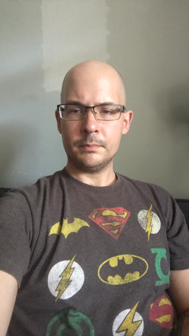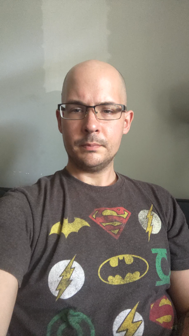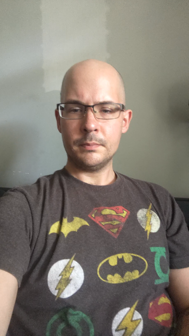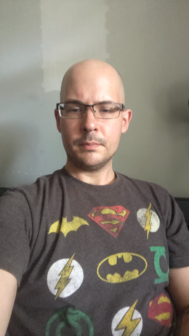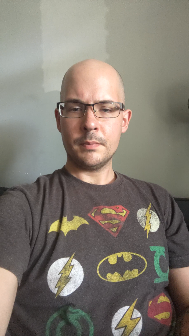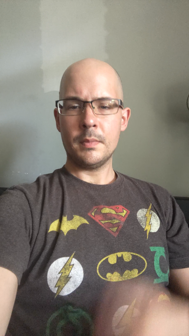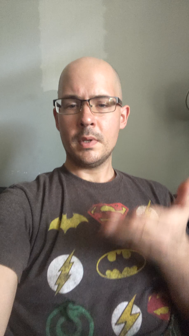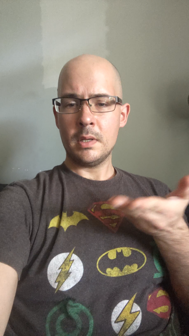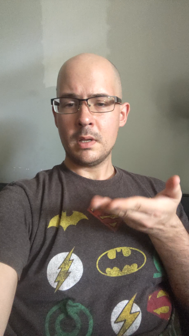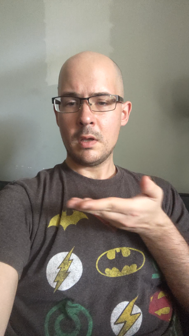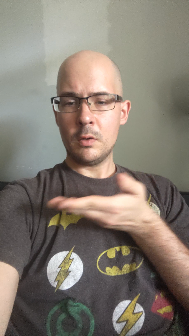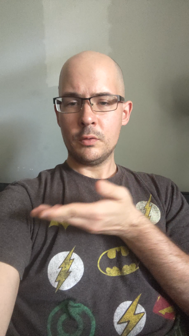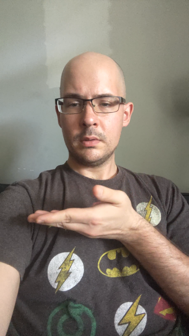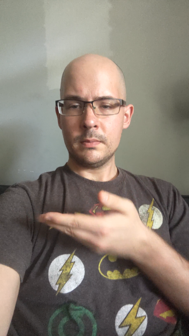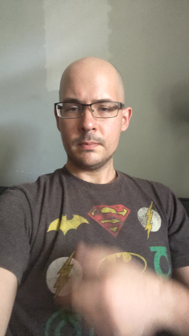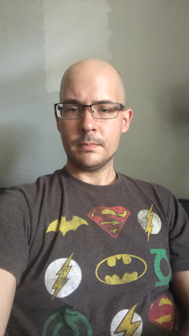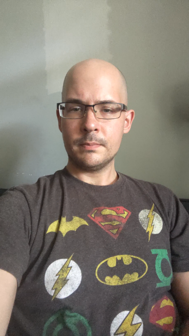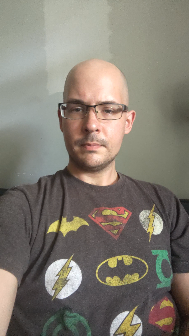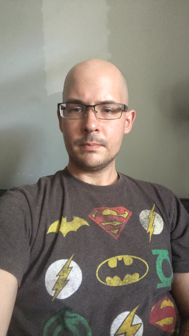carry